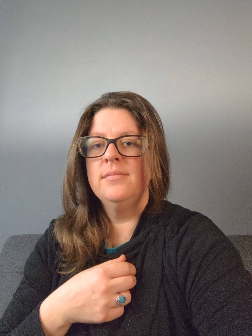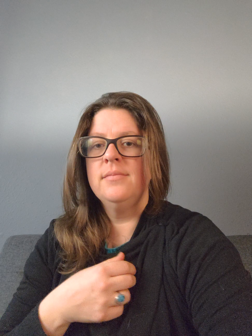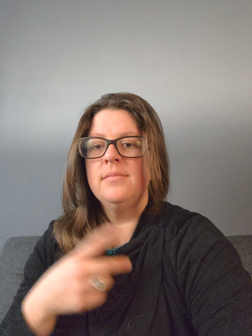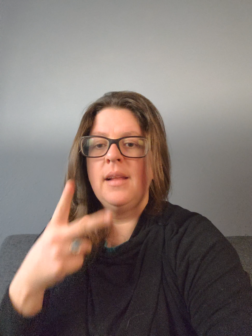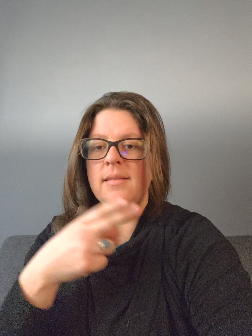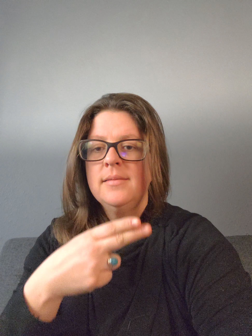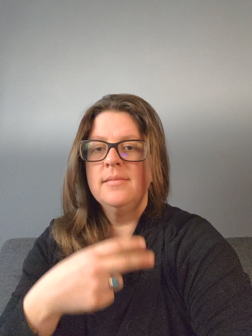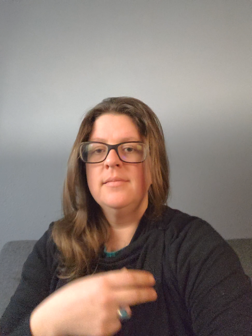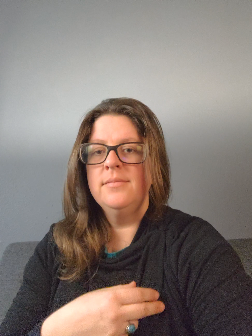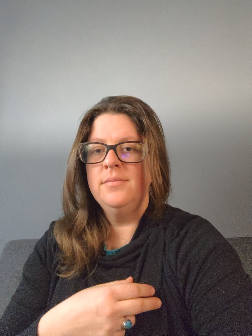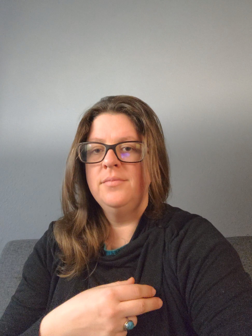cut